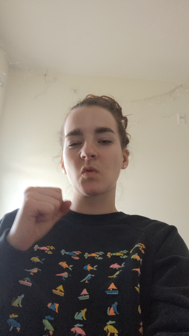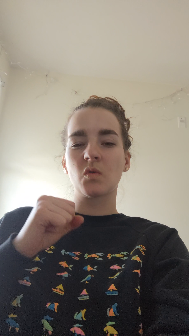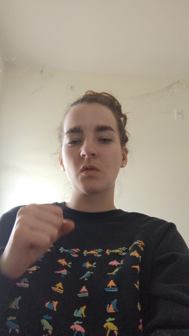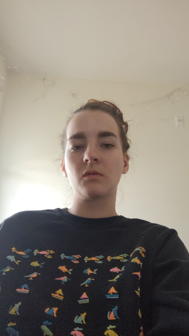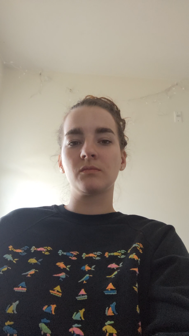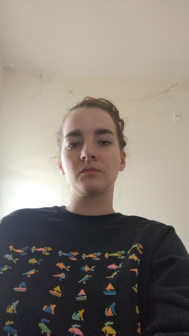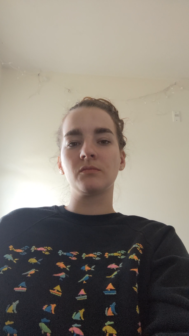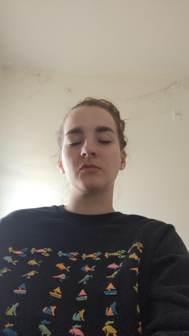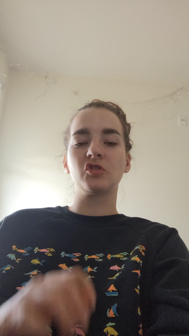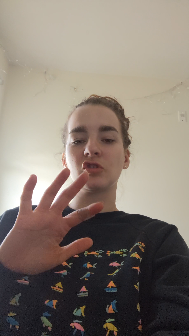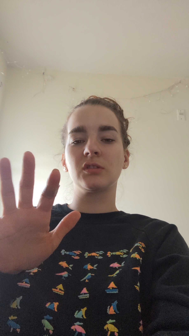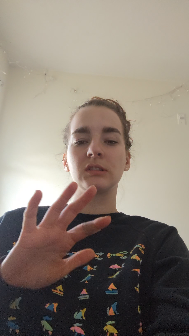cheese